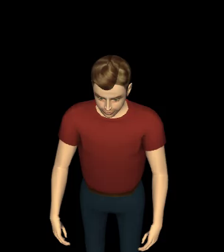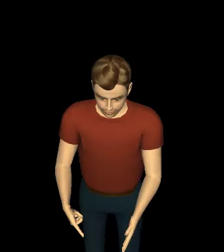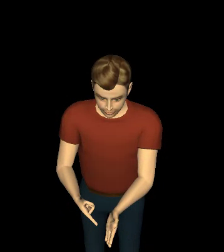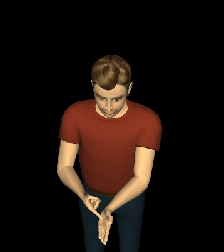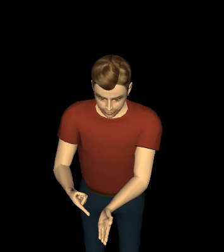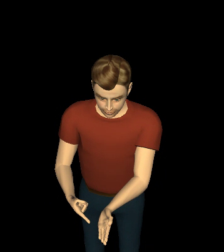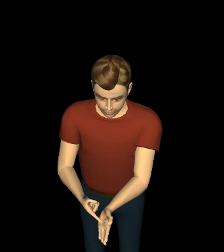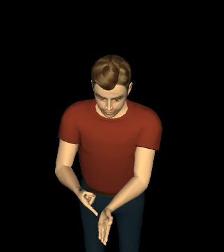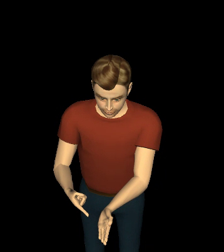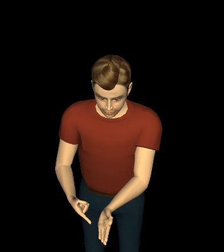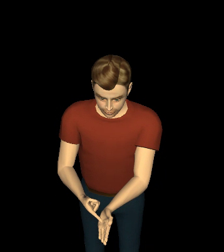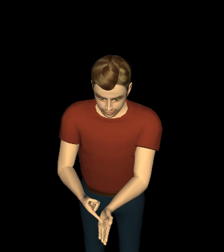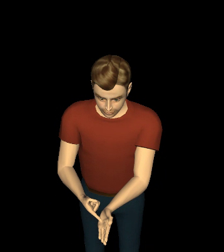يكرر